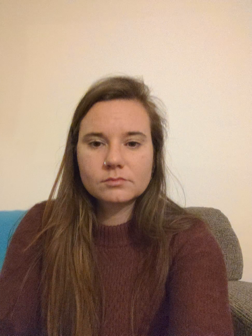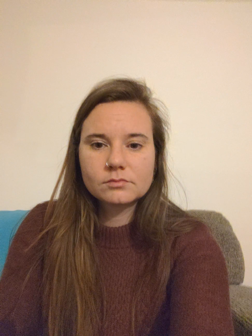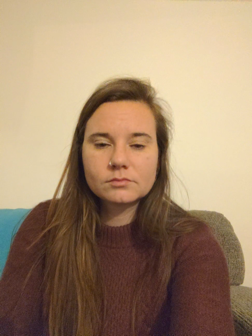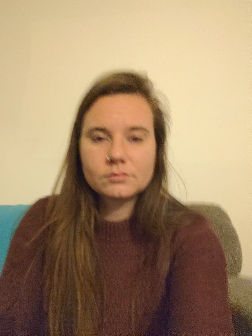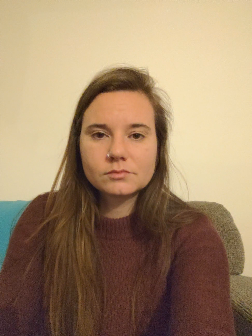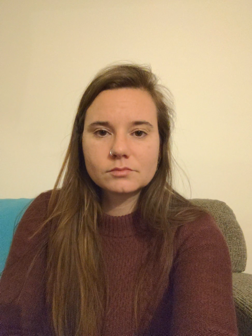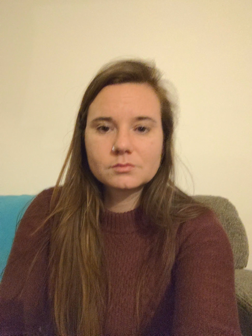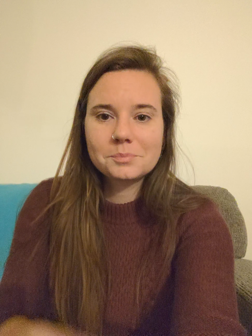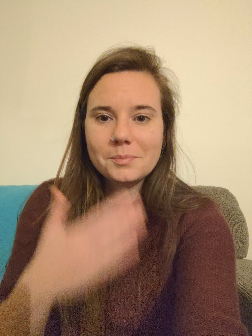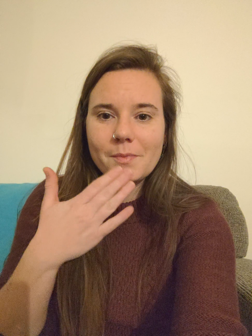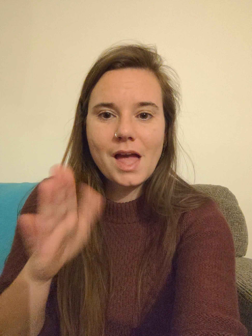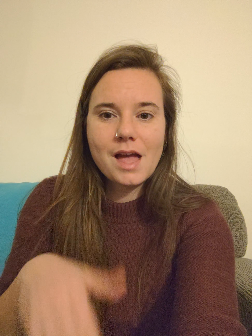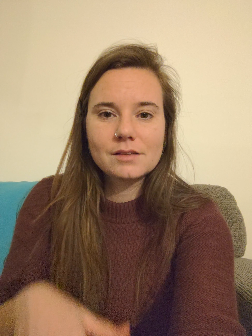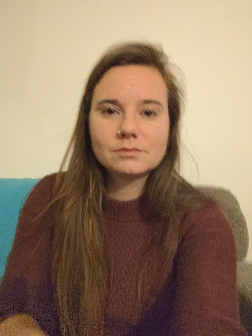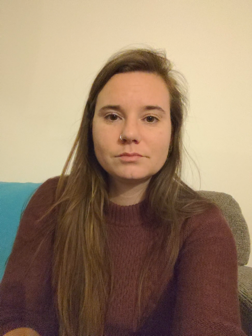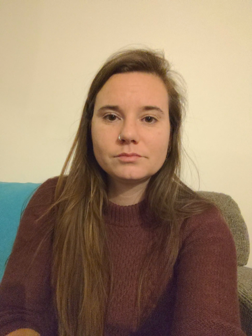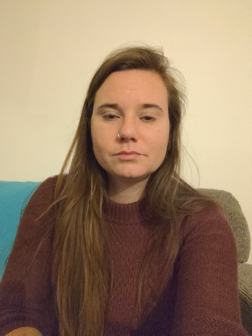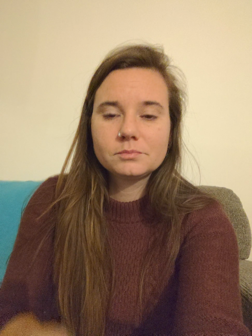bad